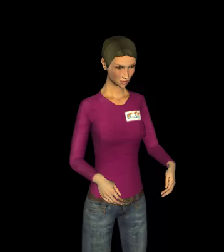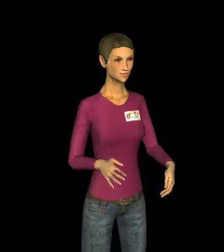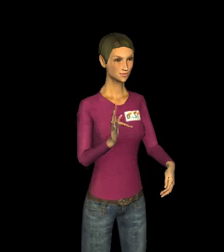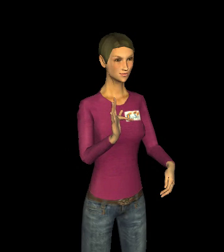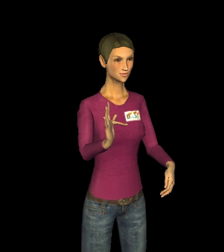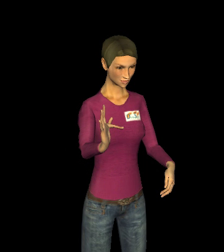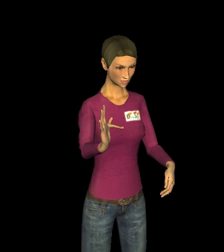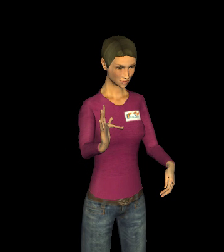فرنسا